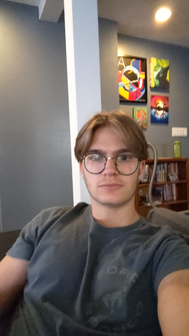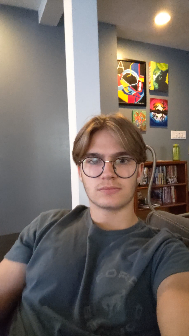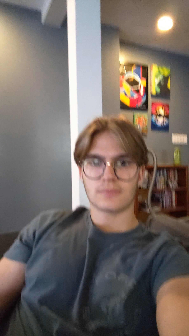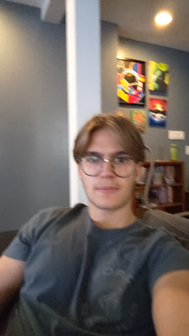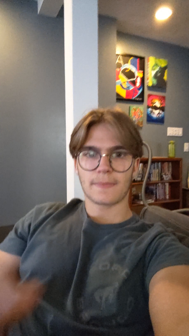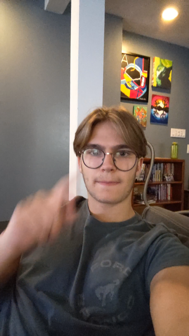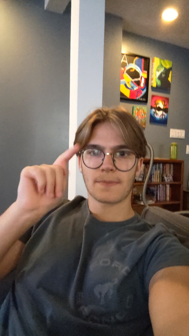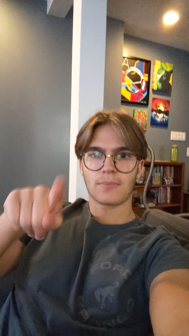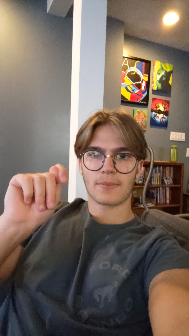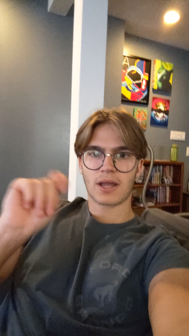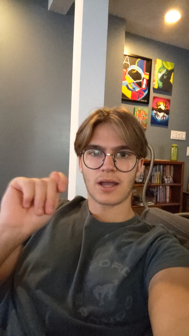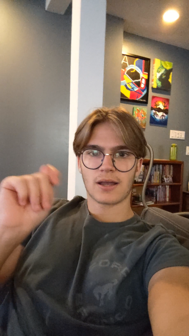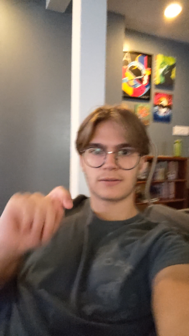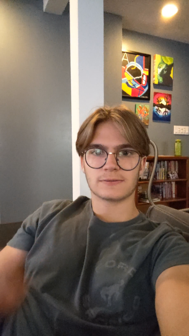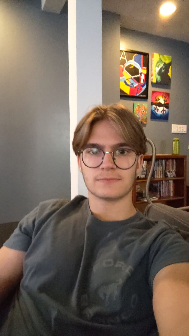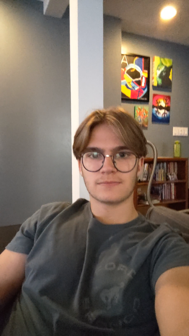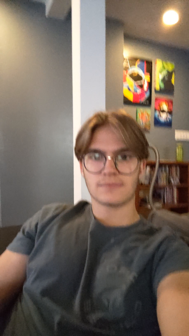go potty